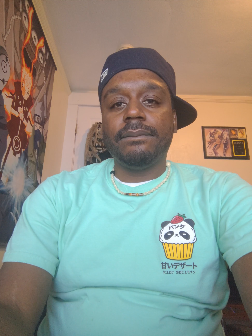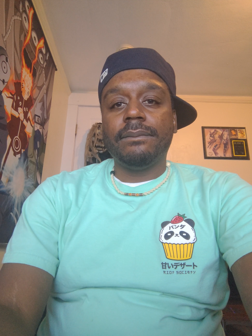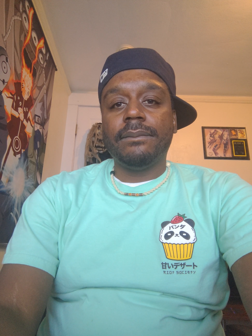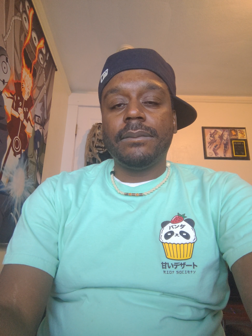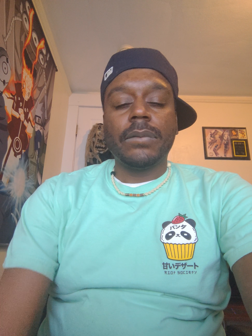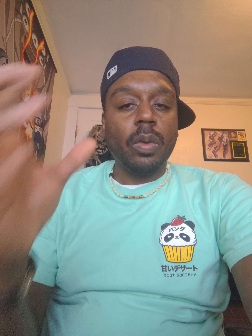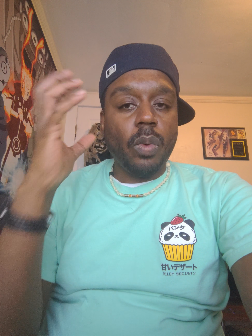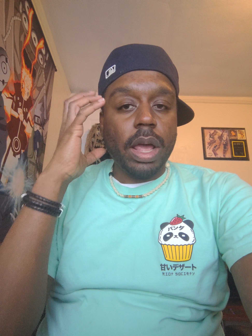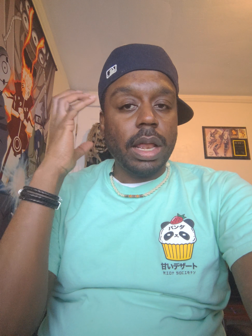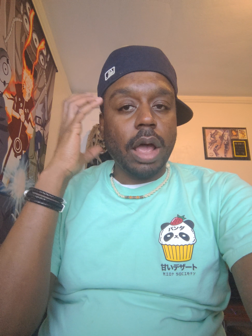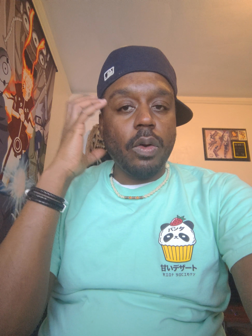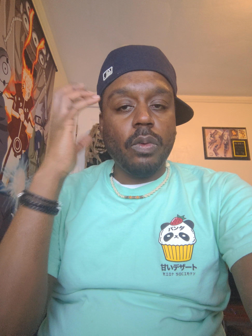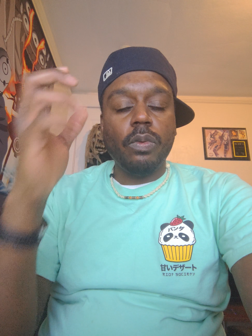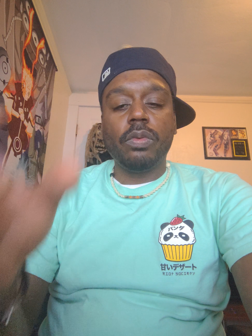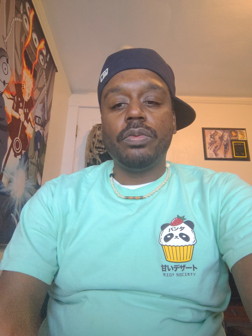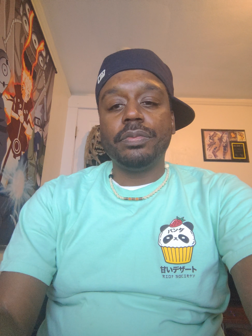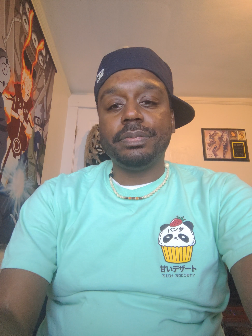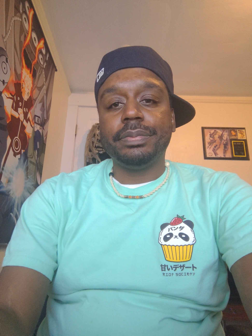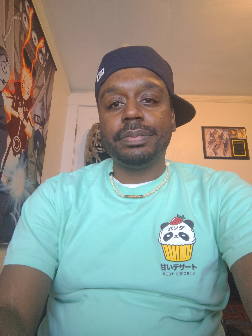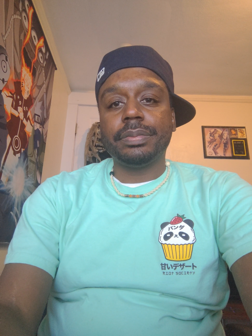radio